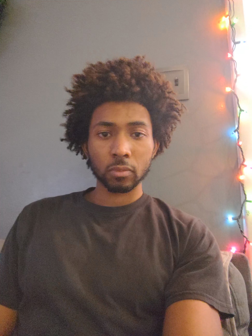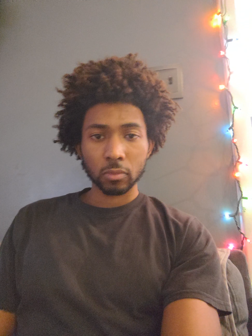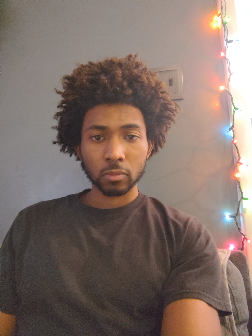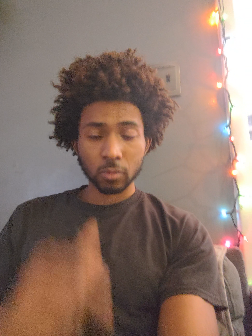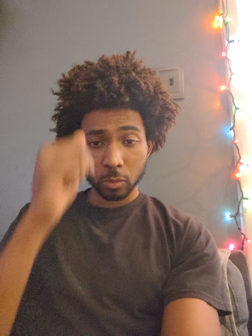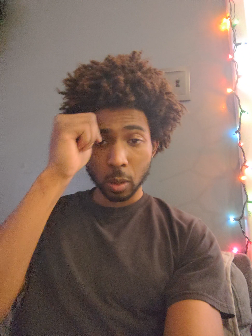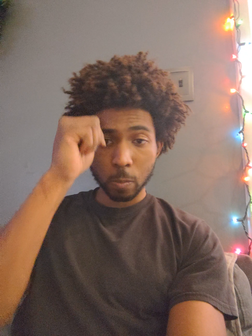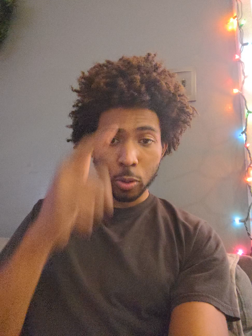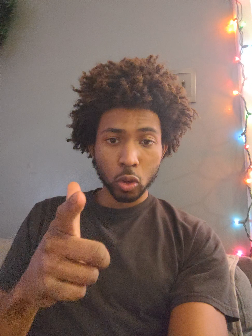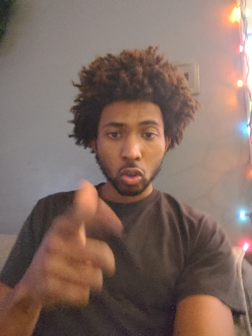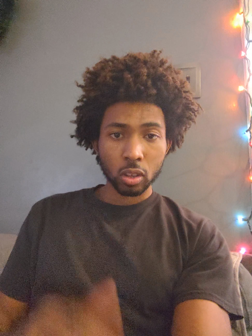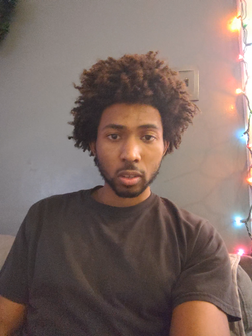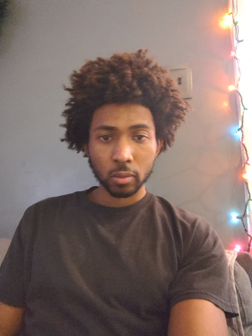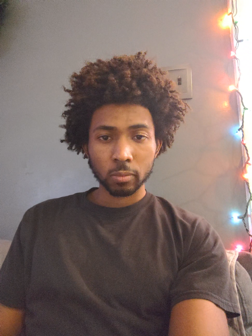brother